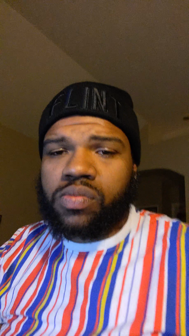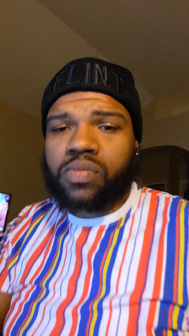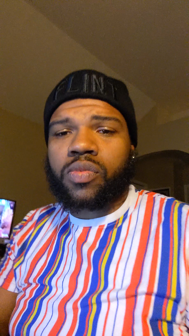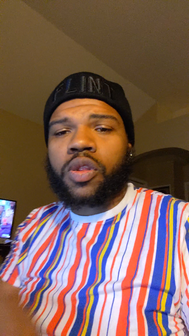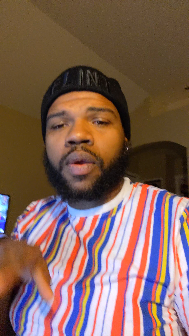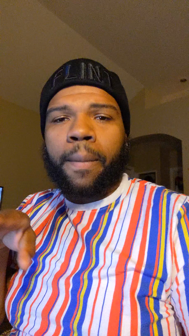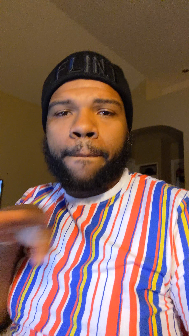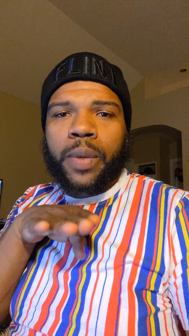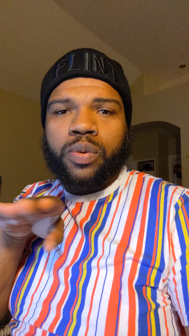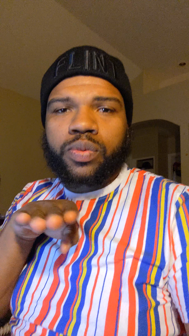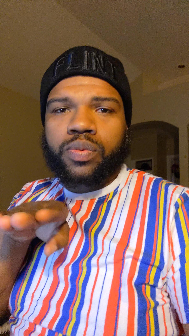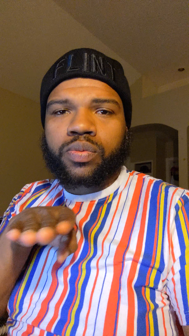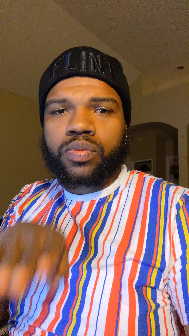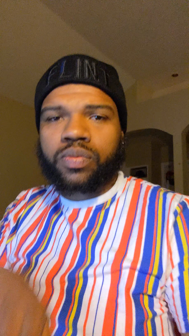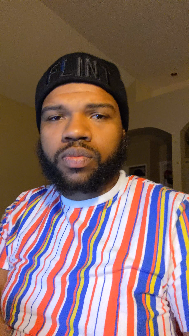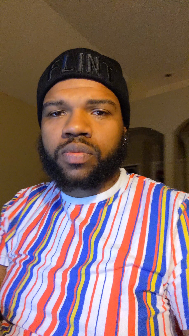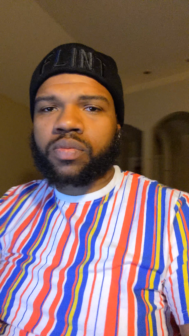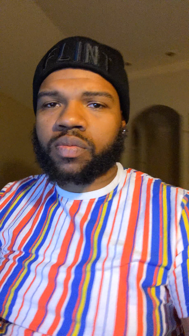boots